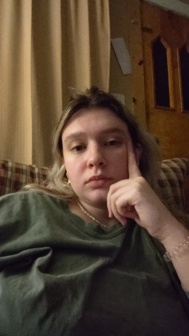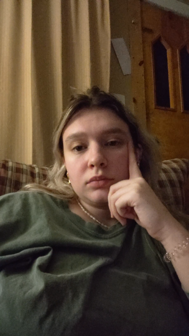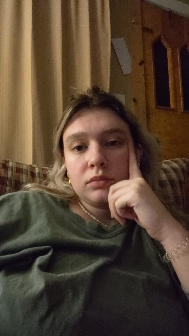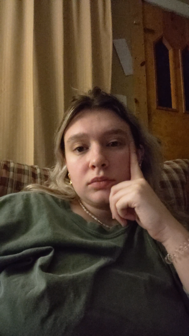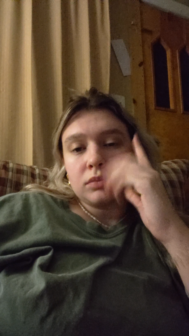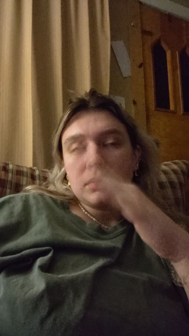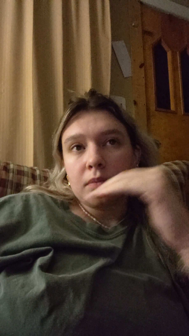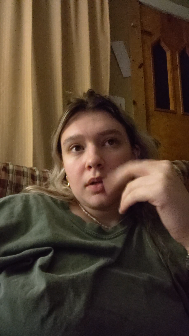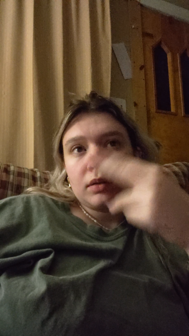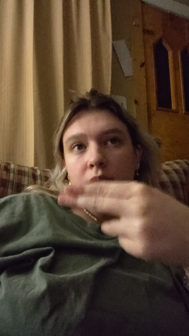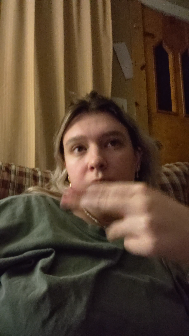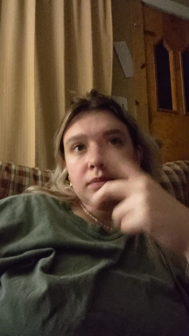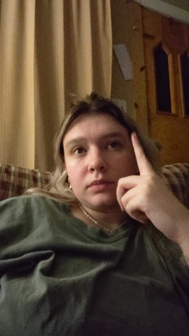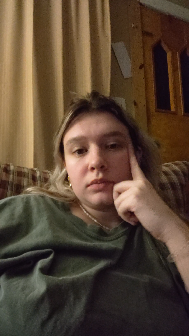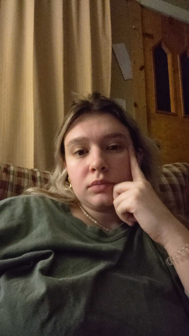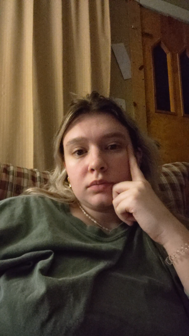pet's name